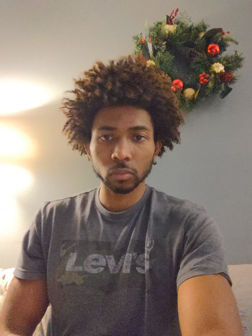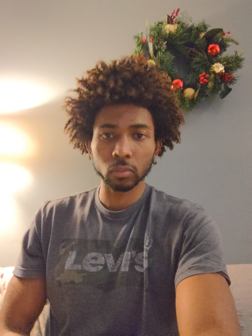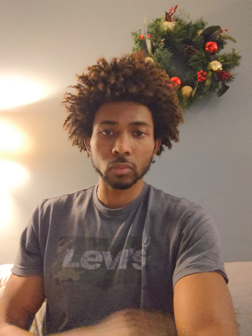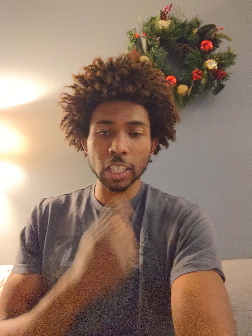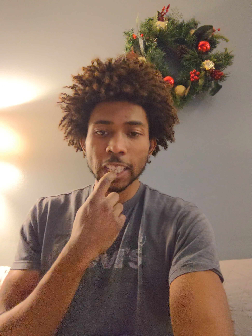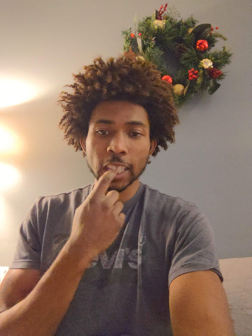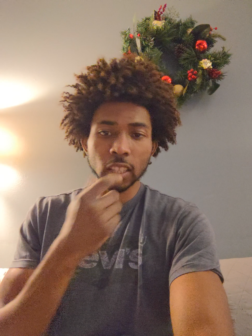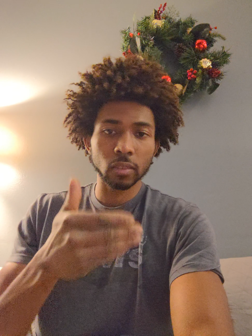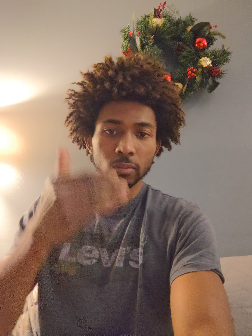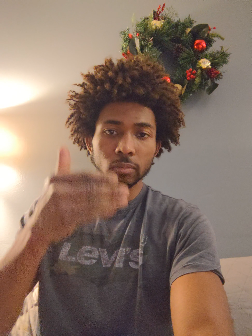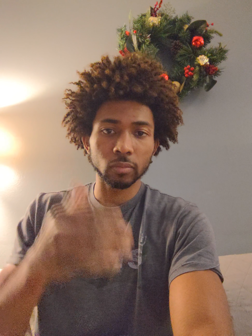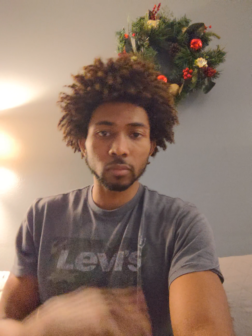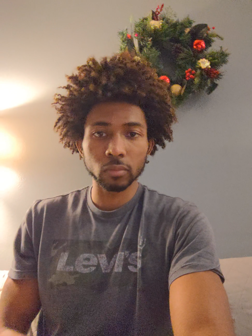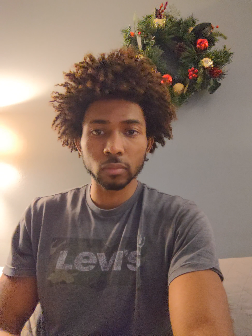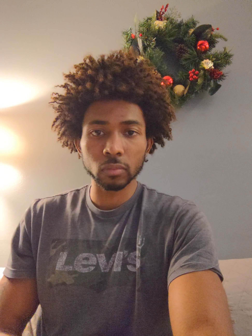window